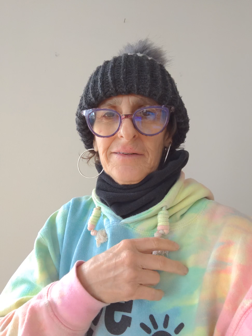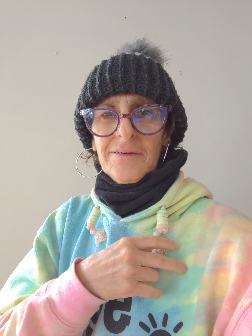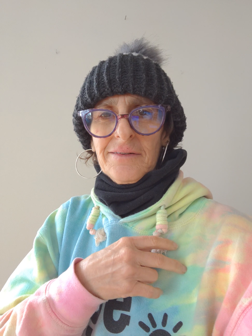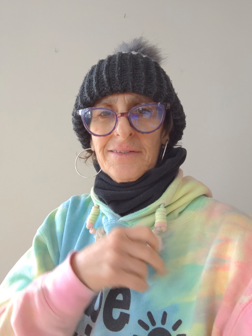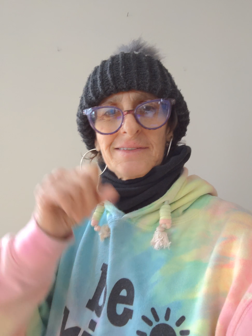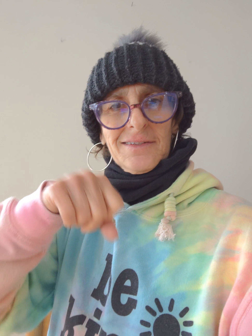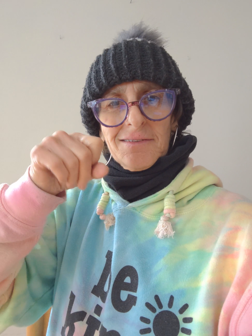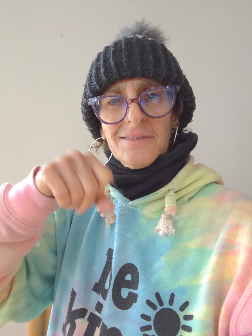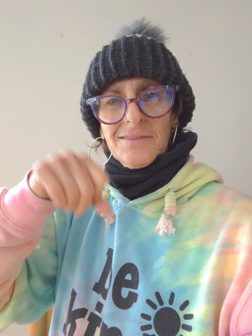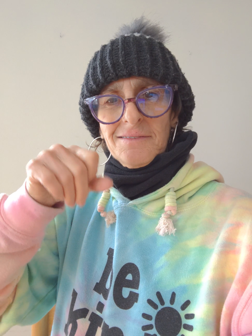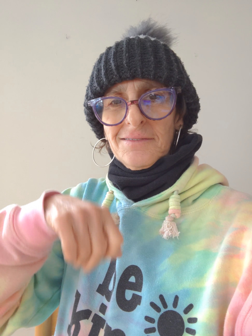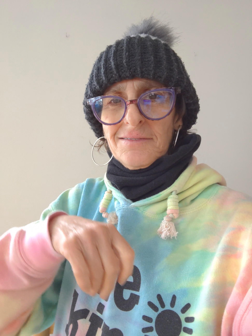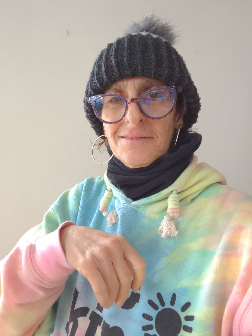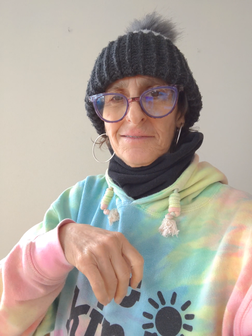yes